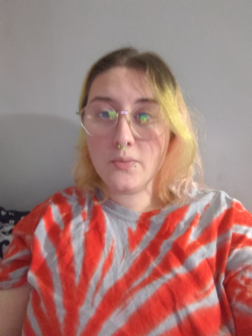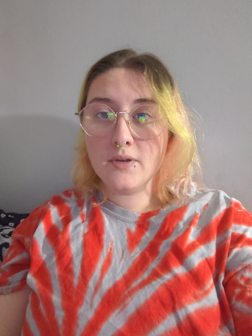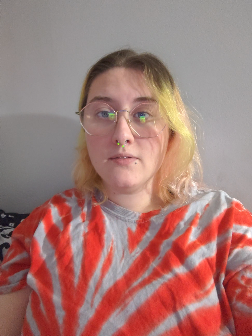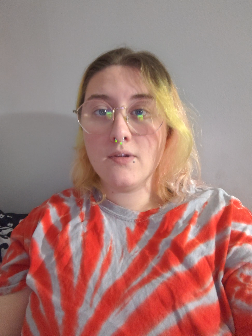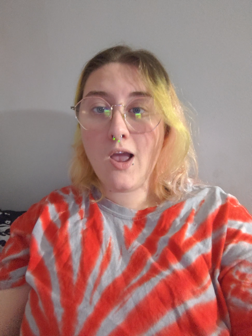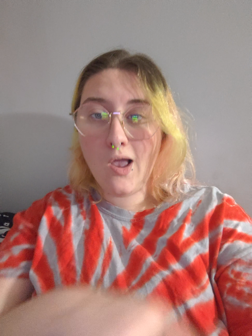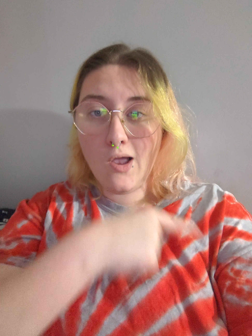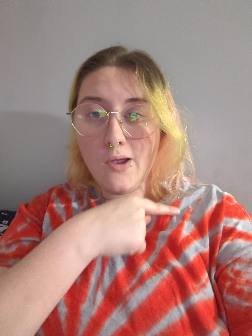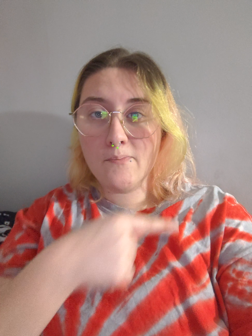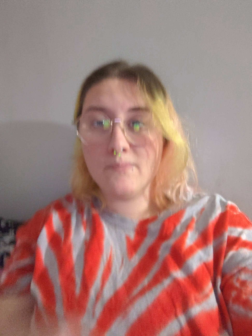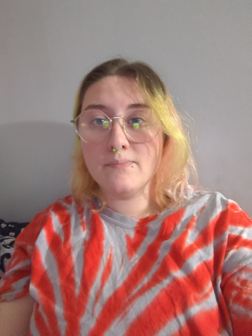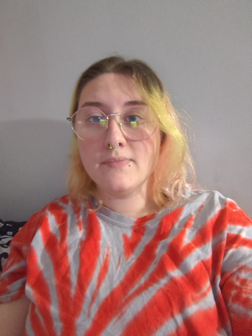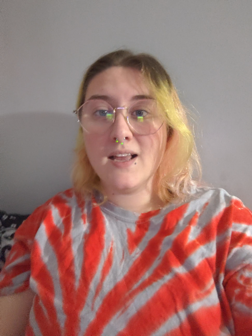arm